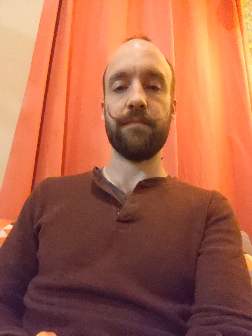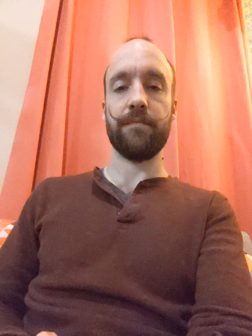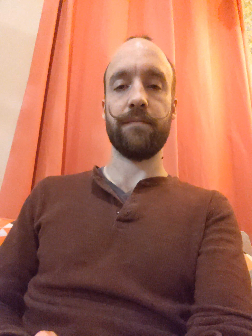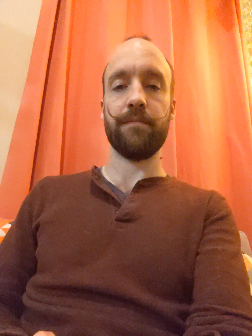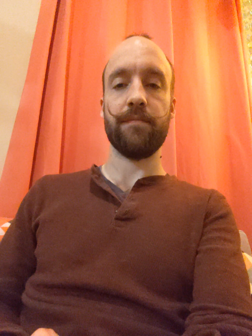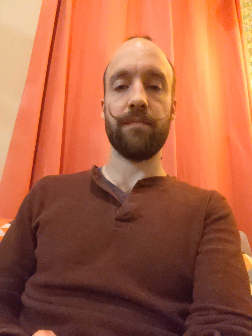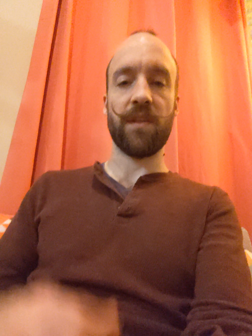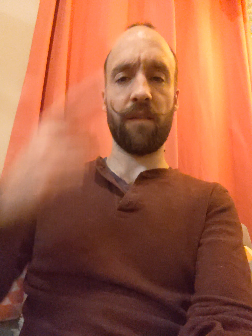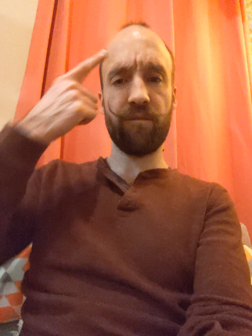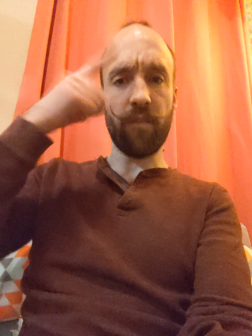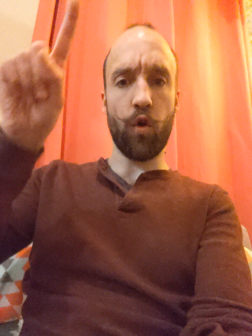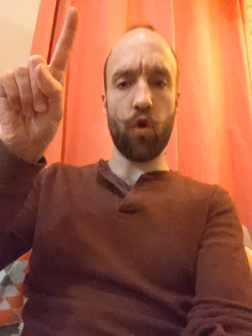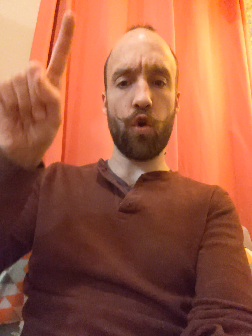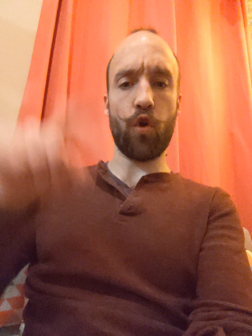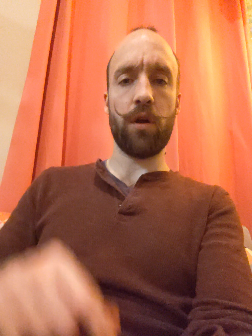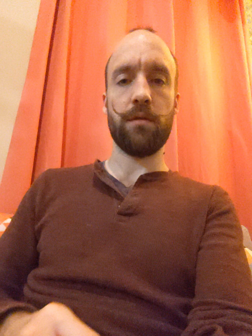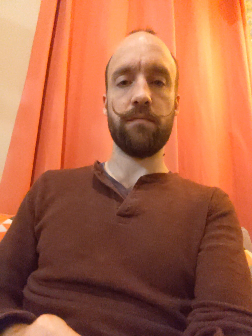for